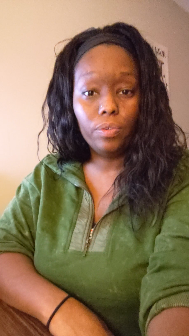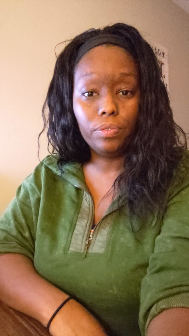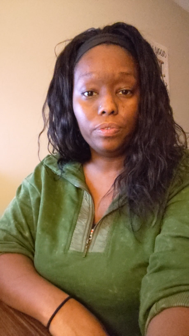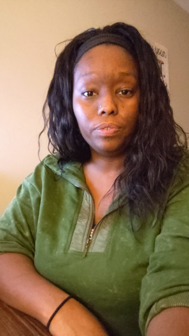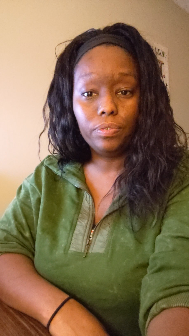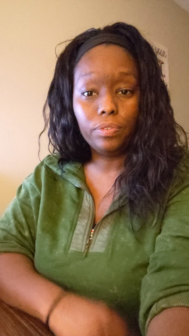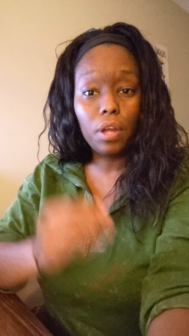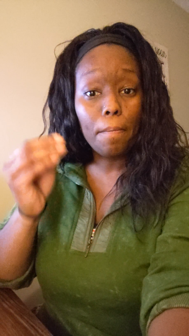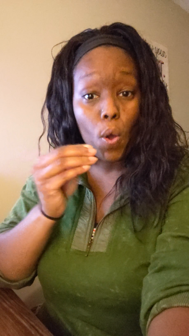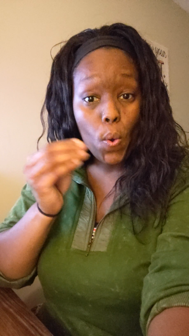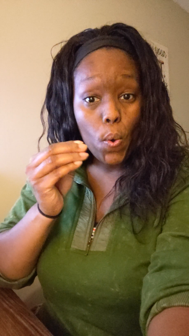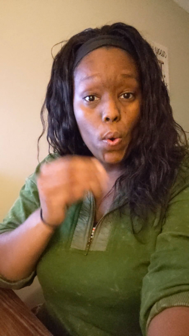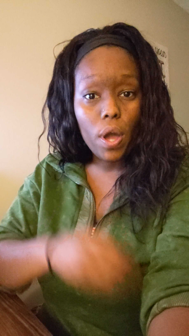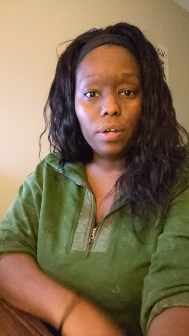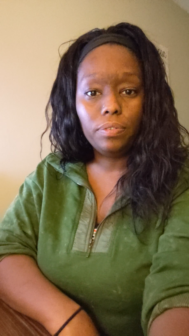more